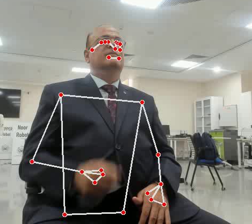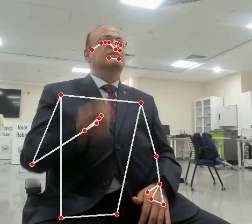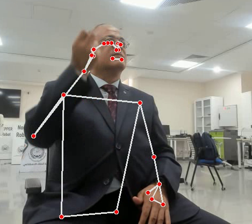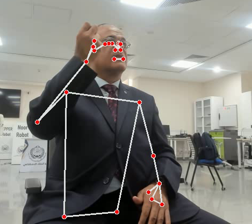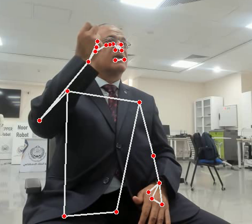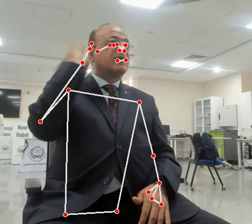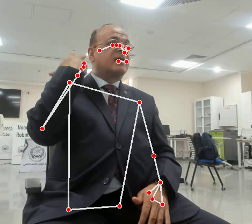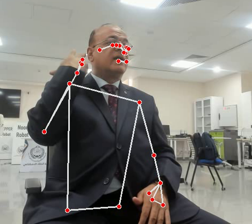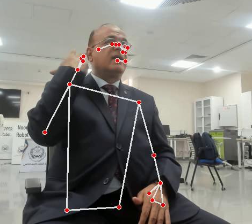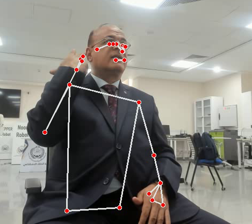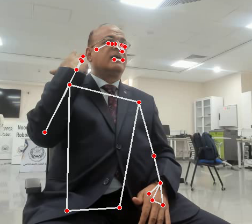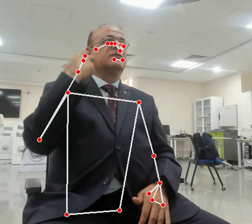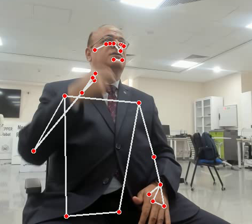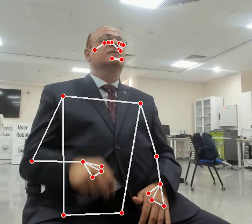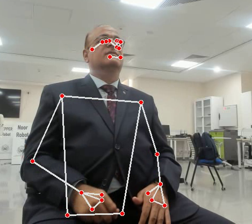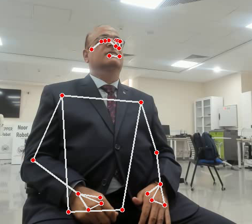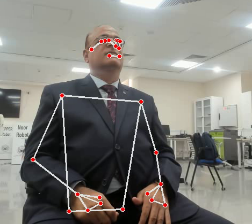ermy wra dhrk